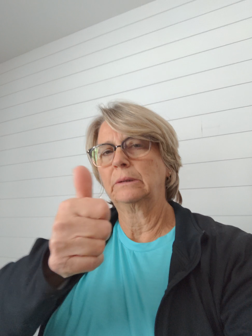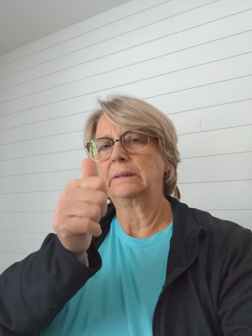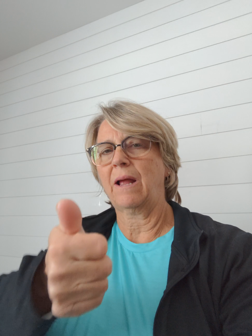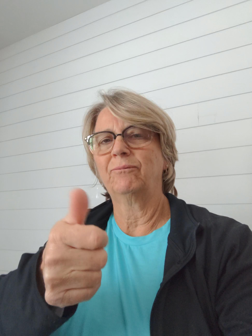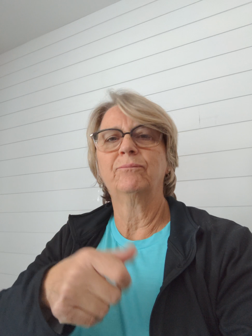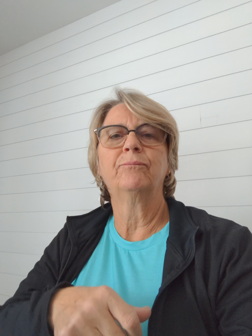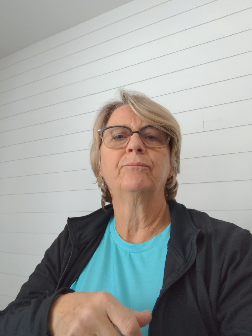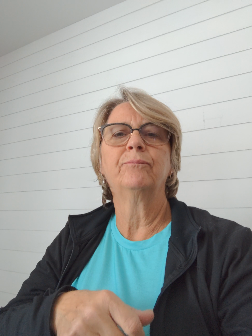yourself